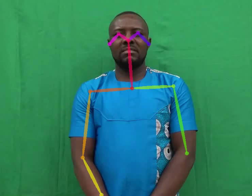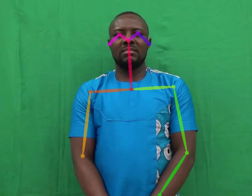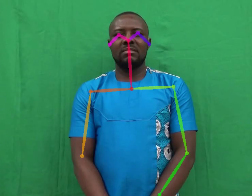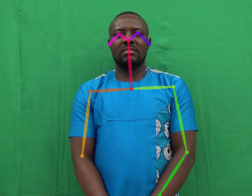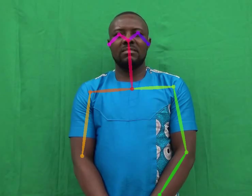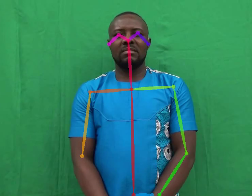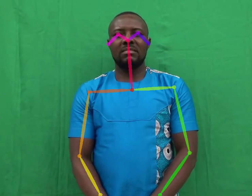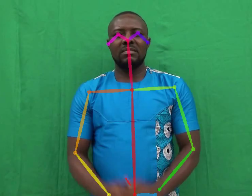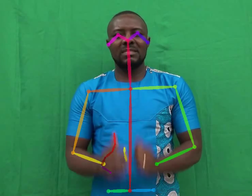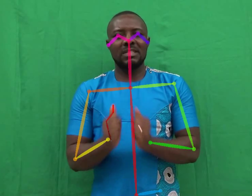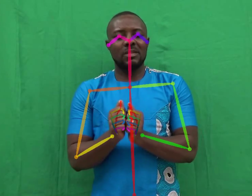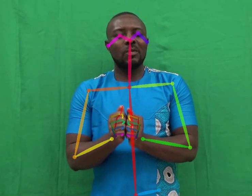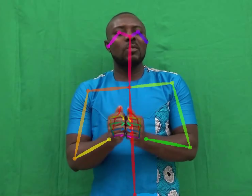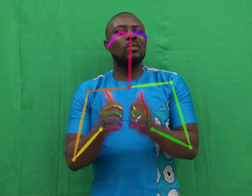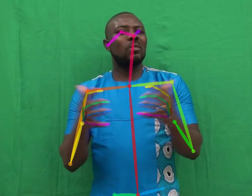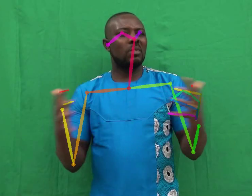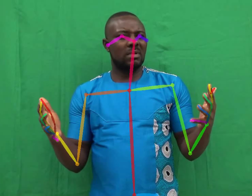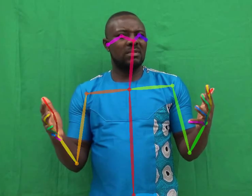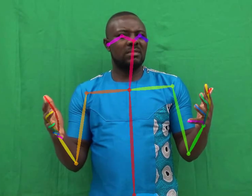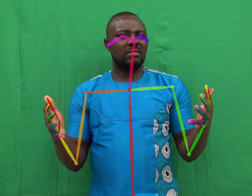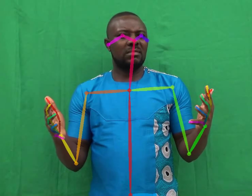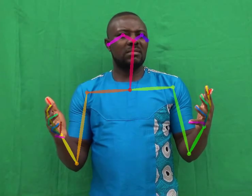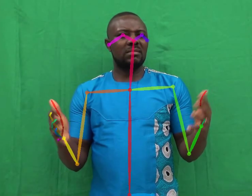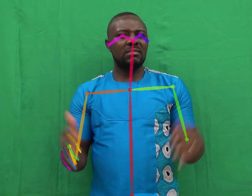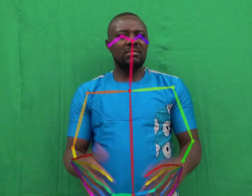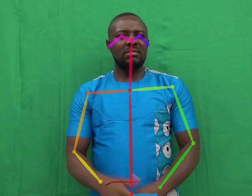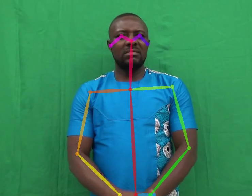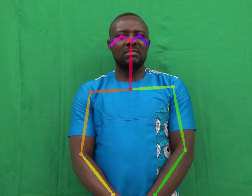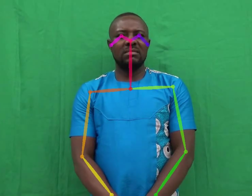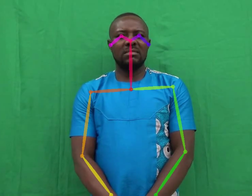without